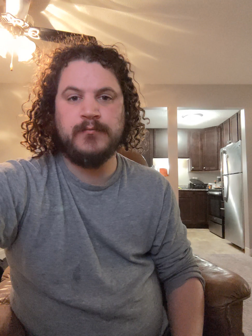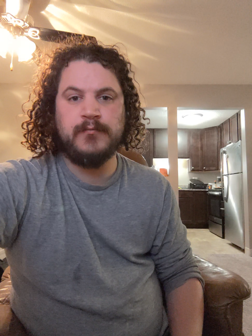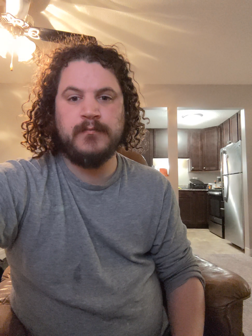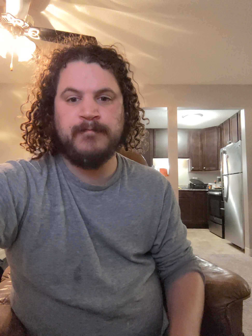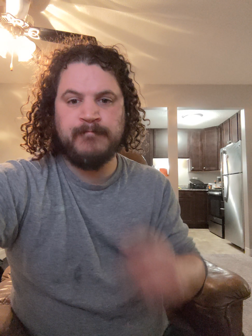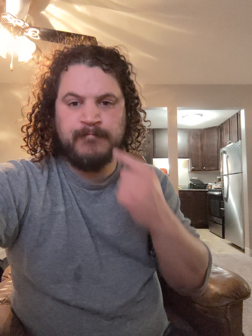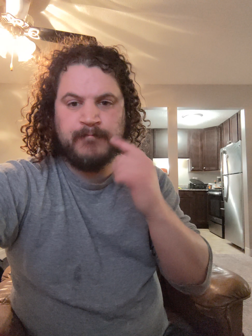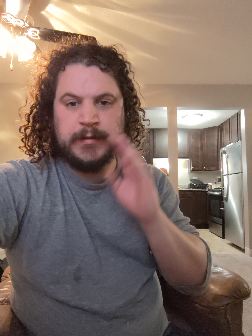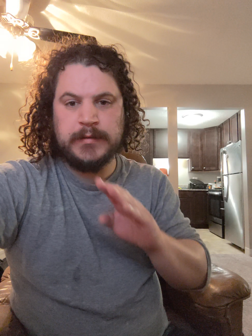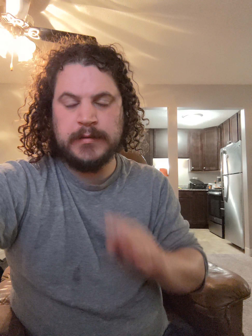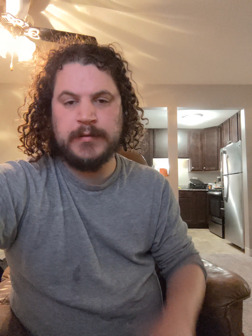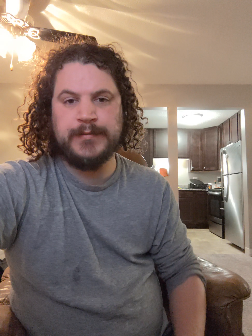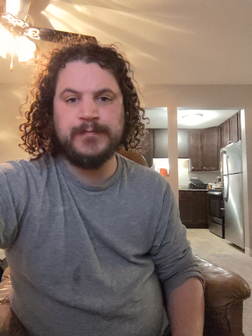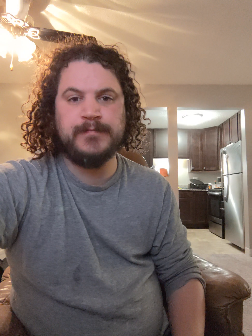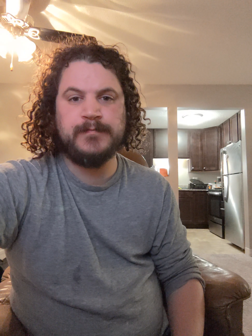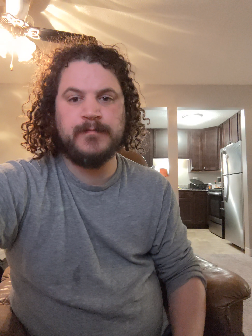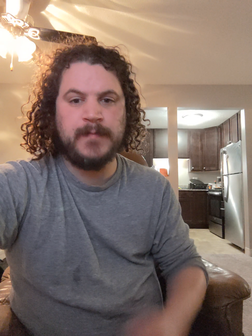bee